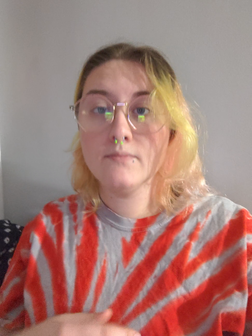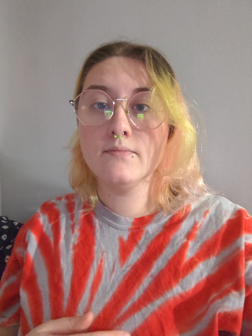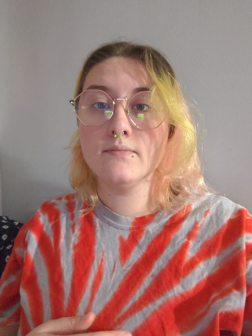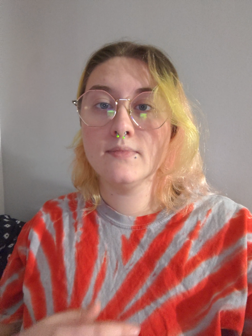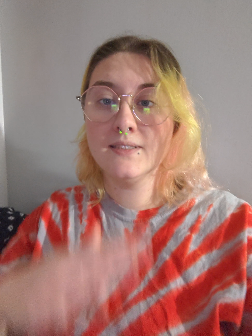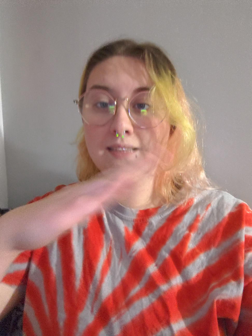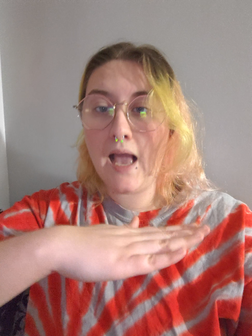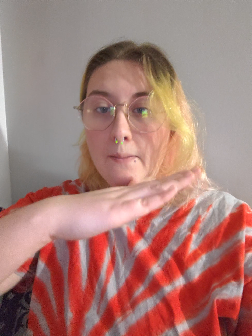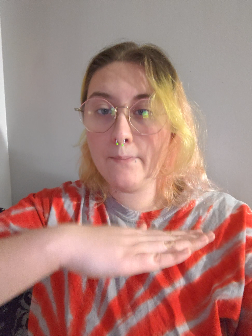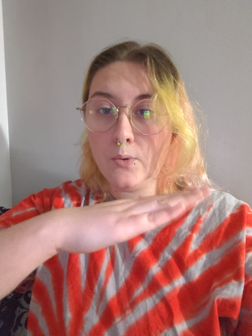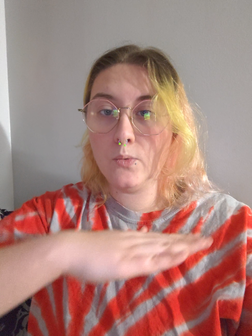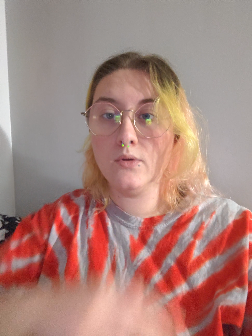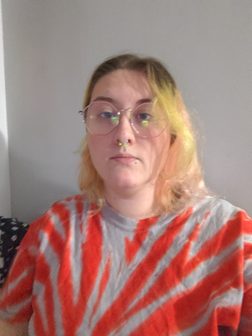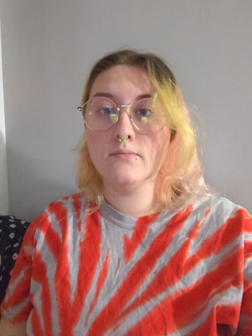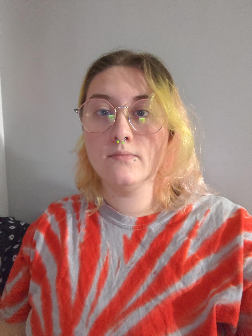table